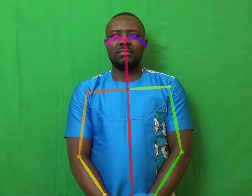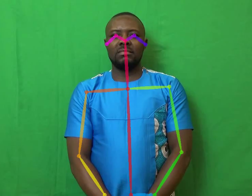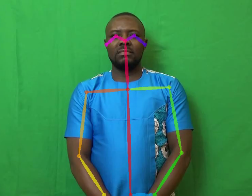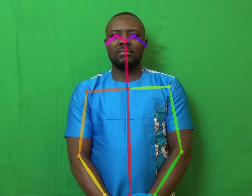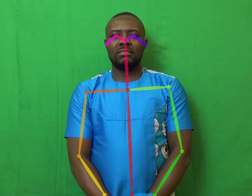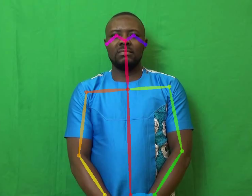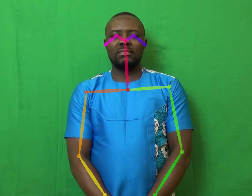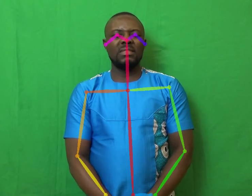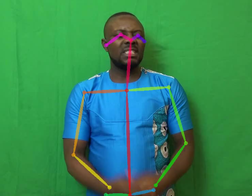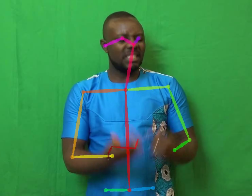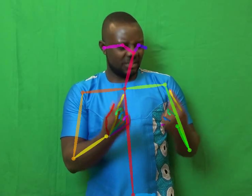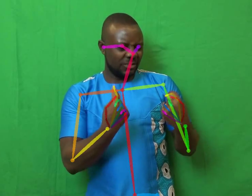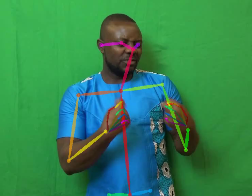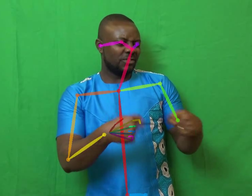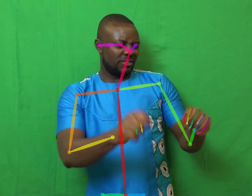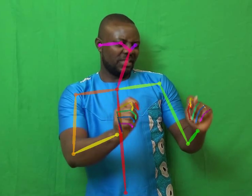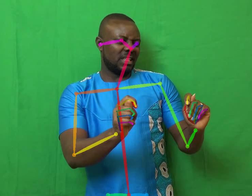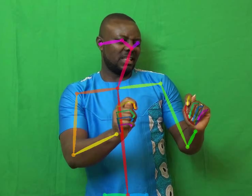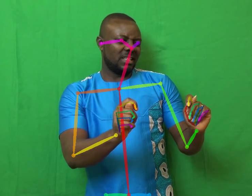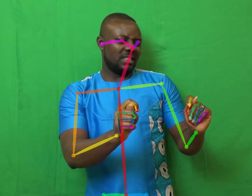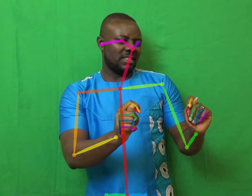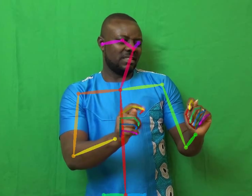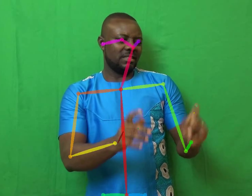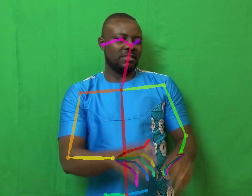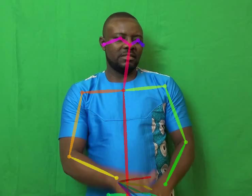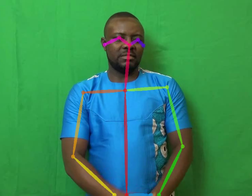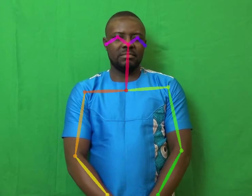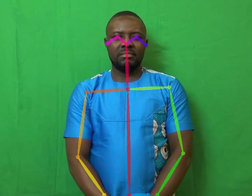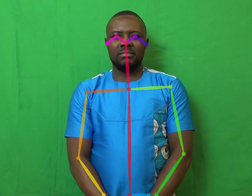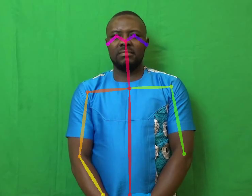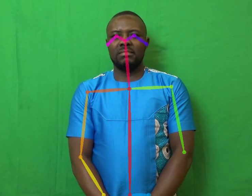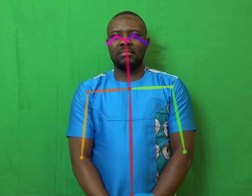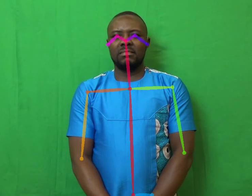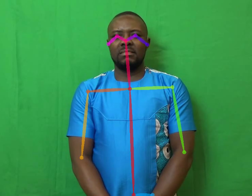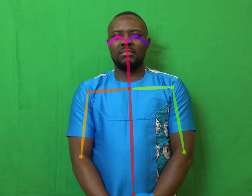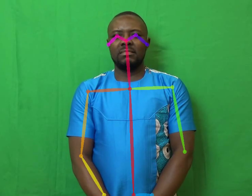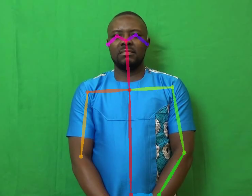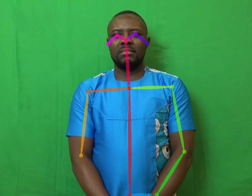try